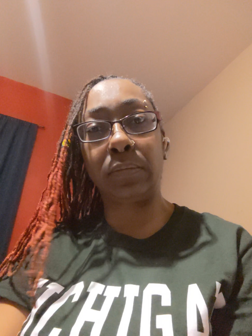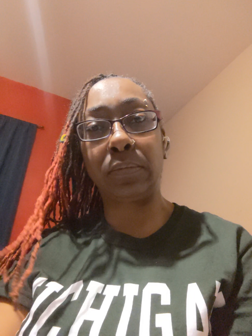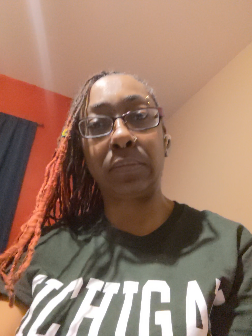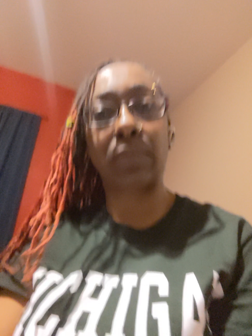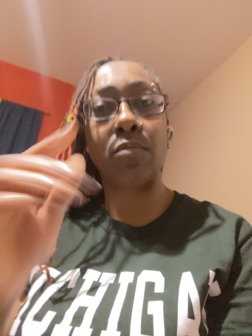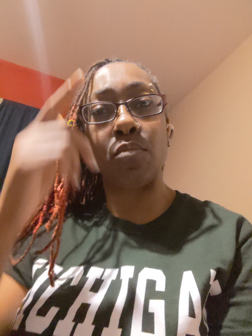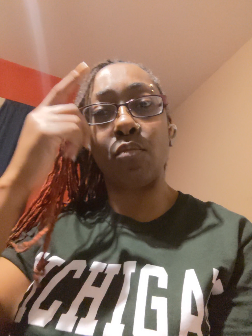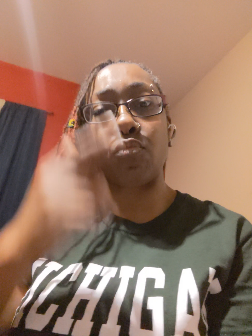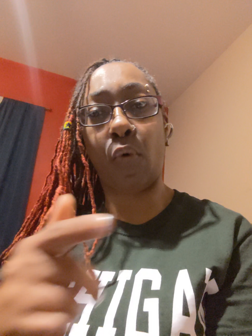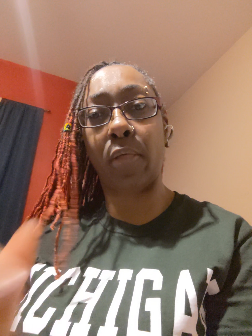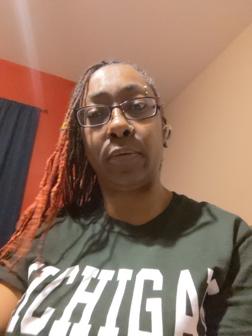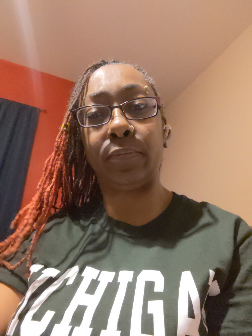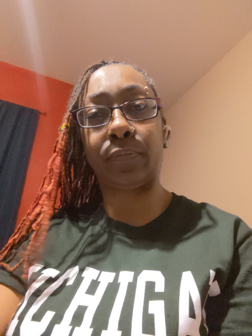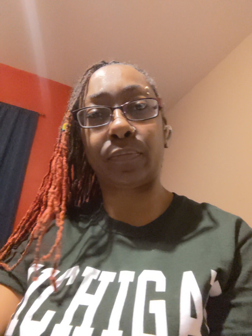brother